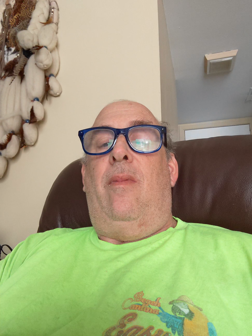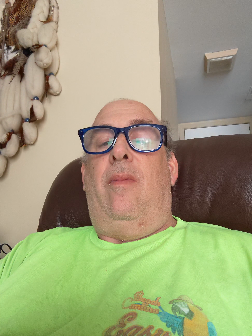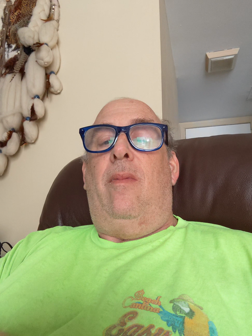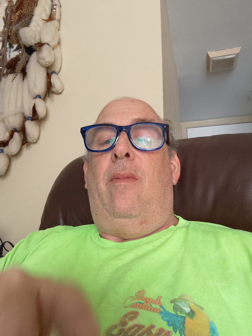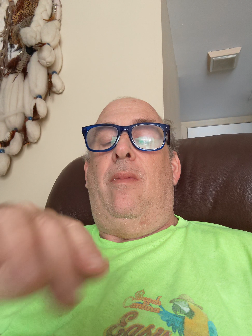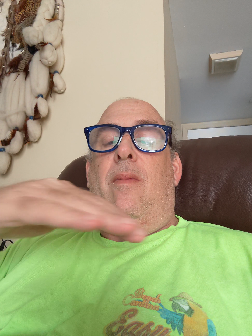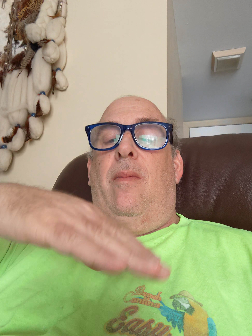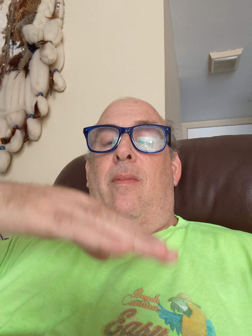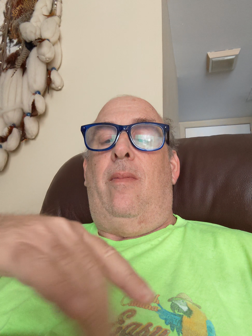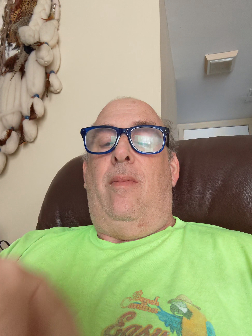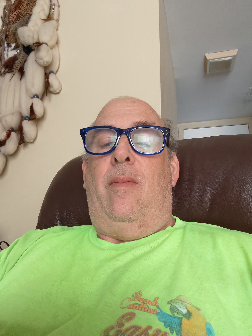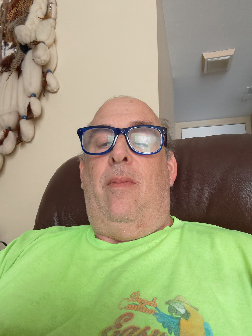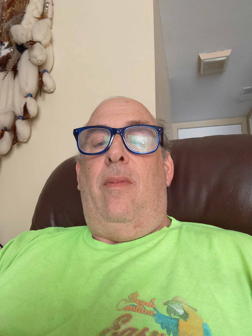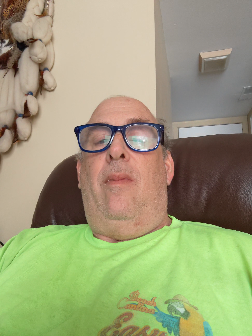table